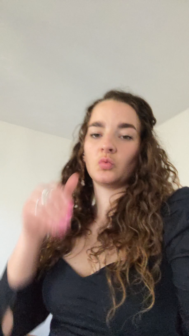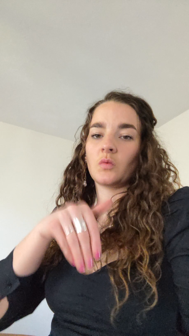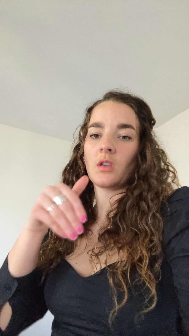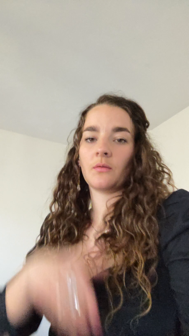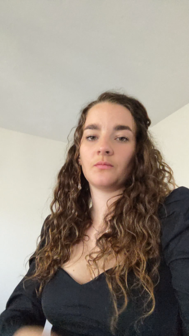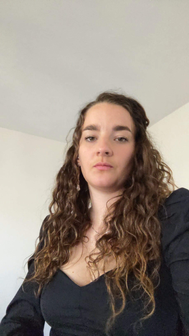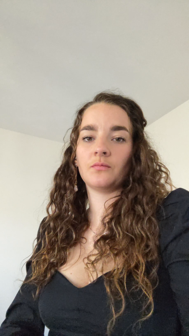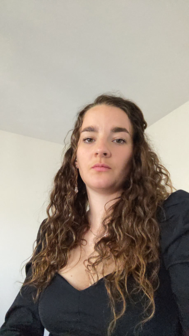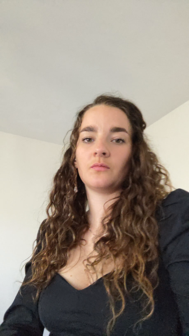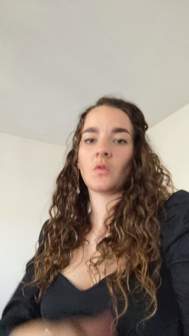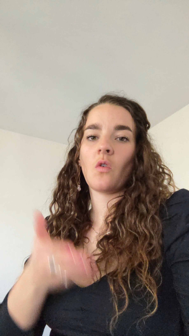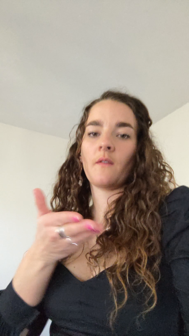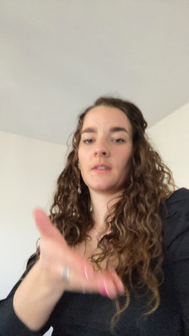oven